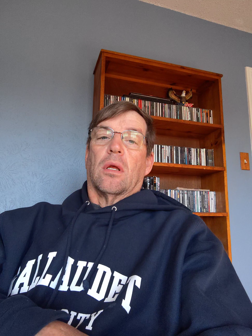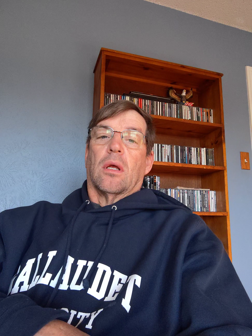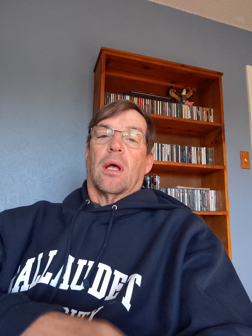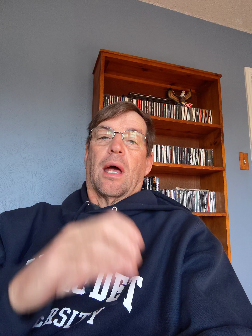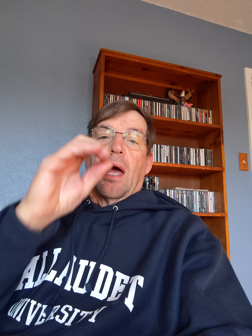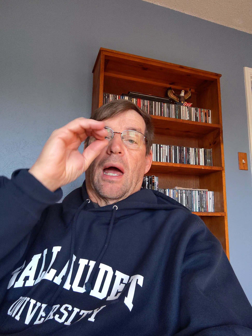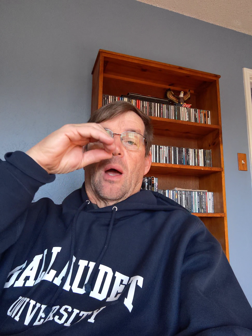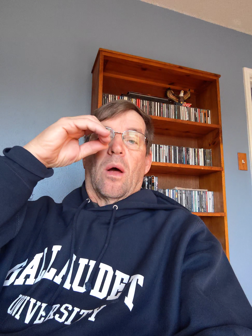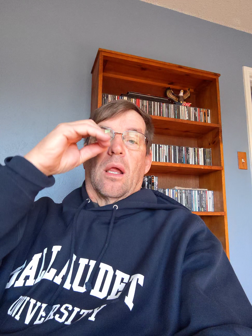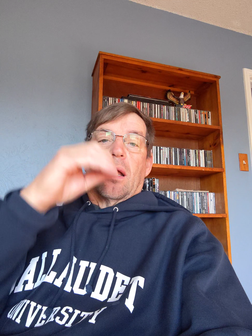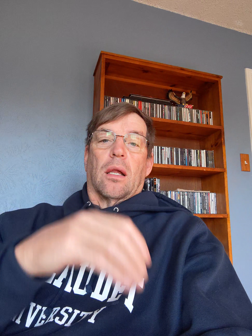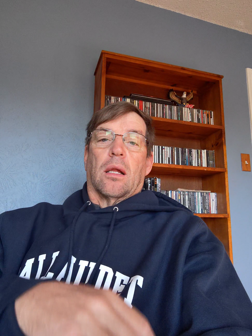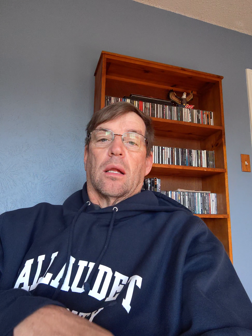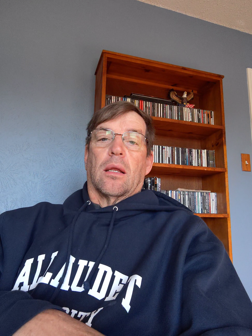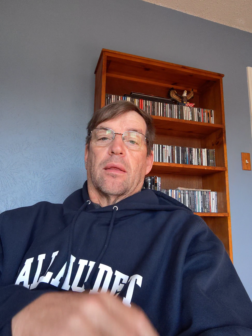owl